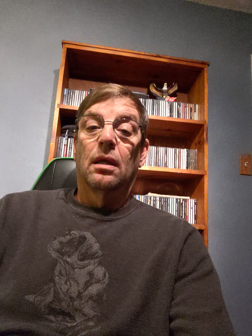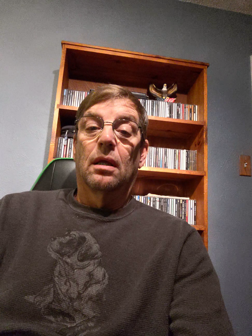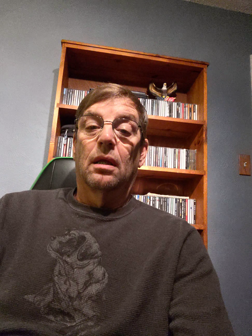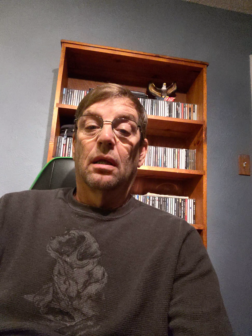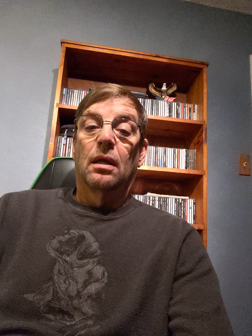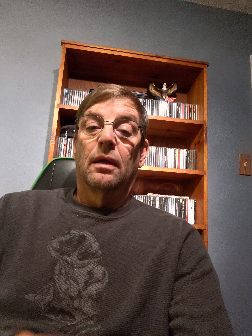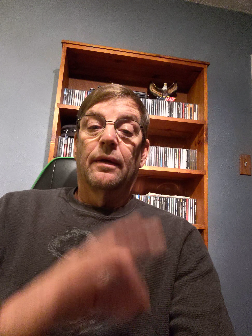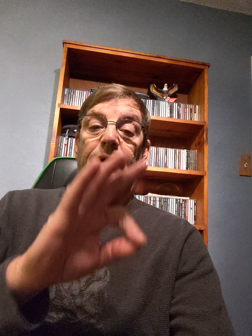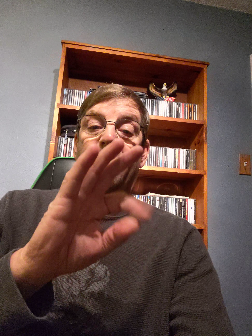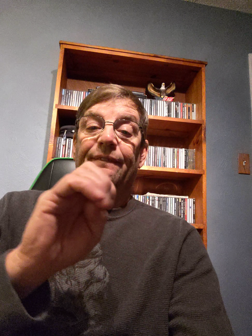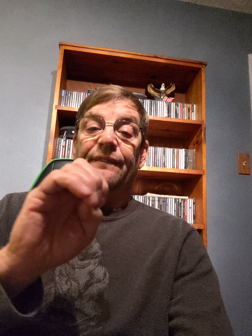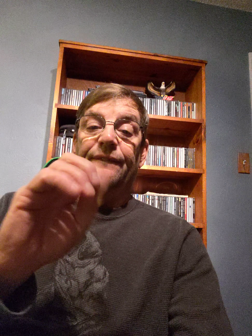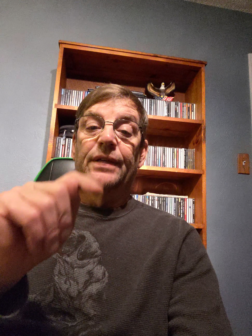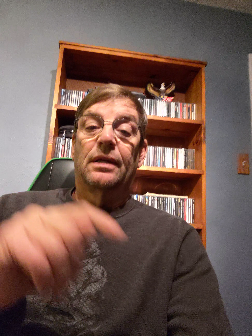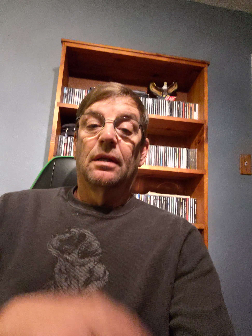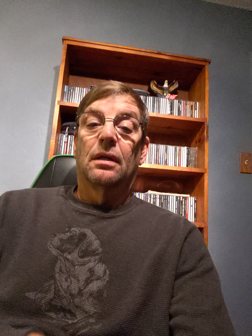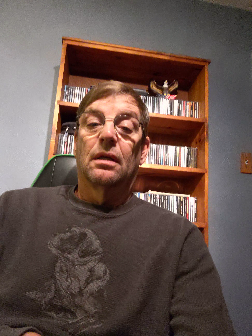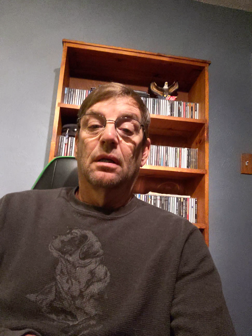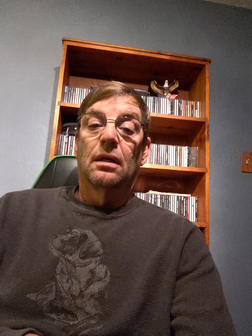feet